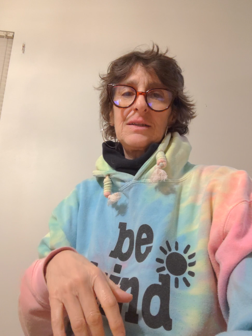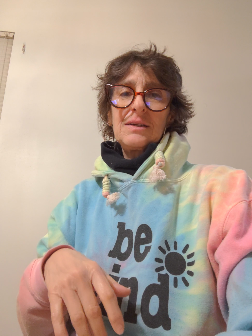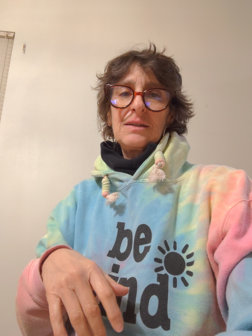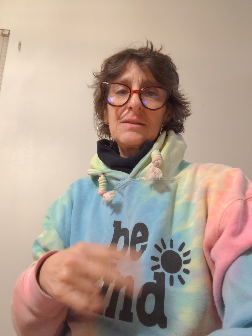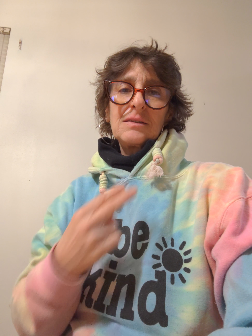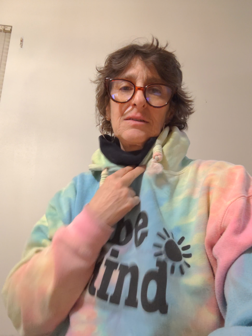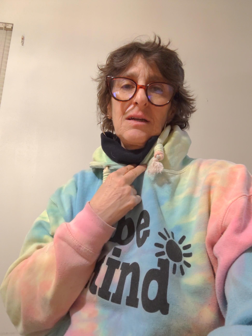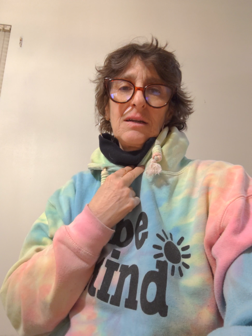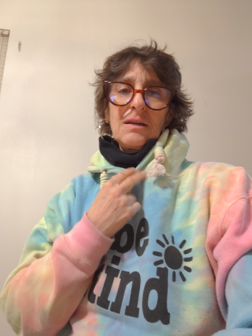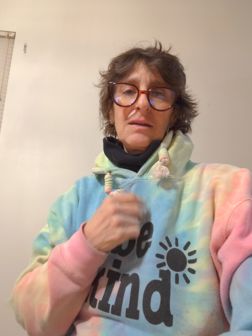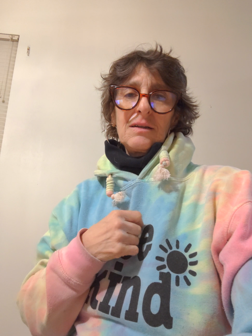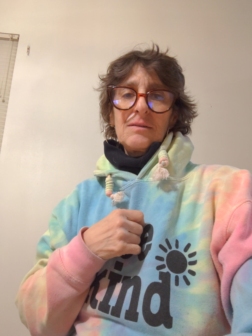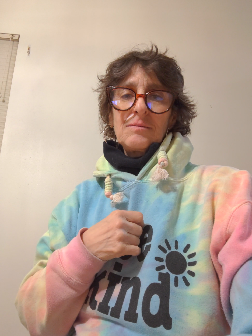stuck